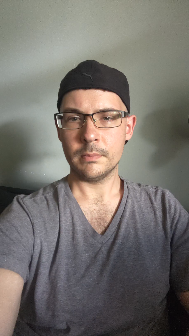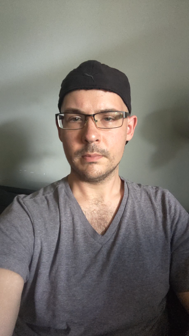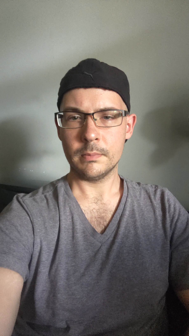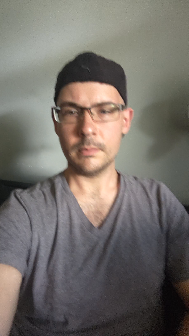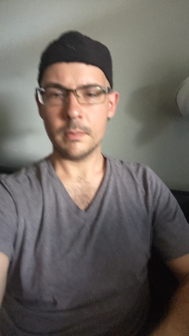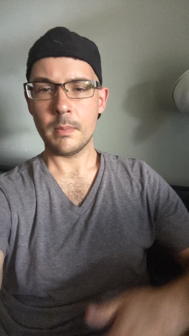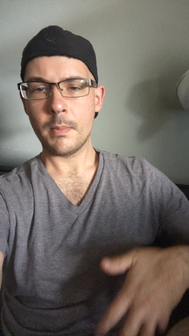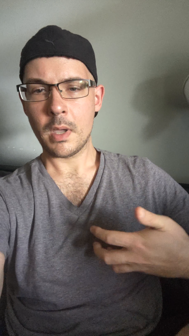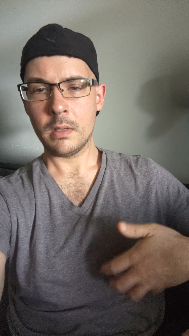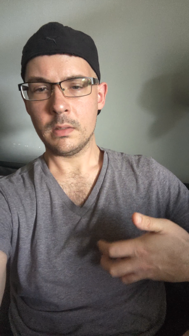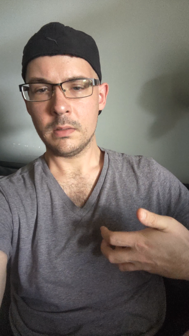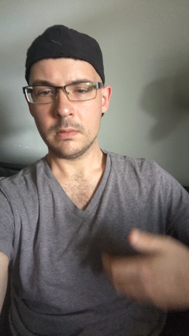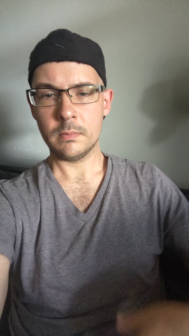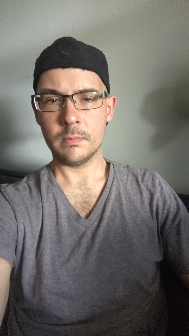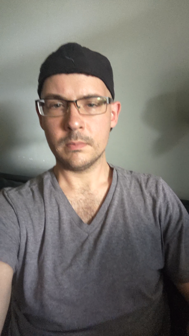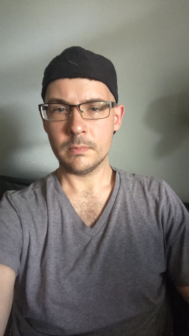monkey